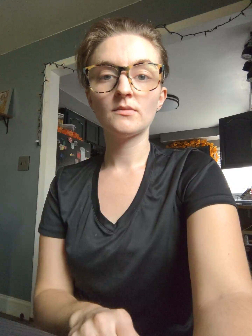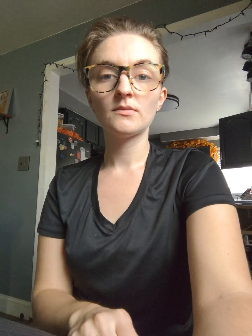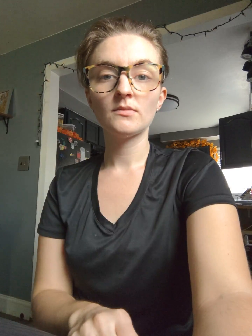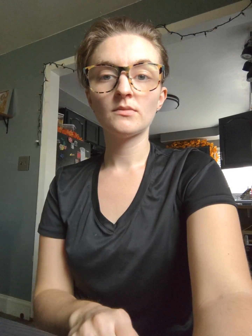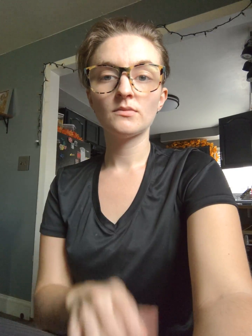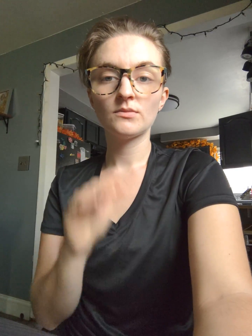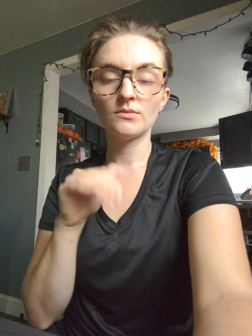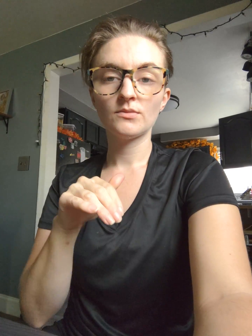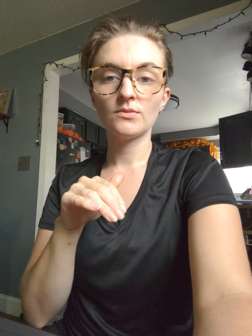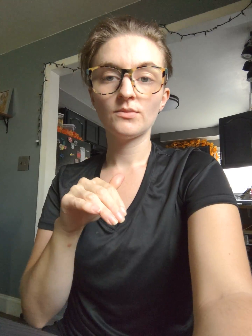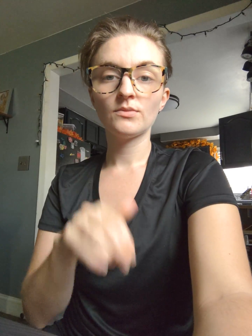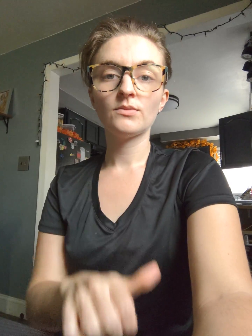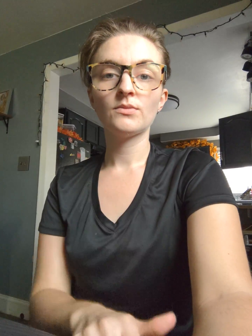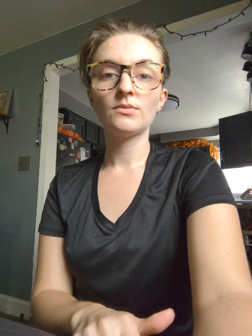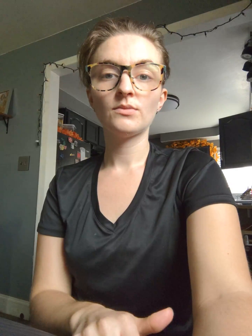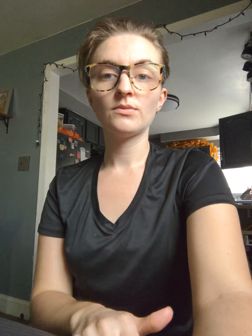doctor